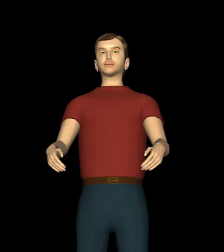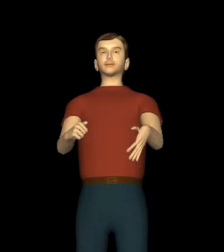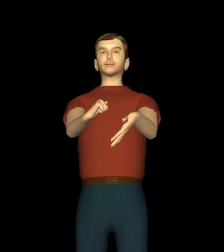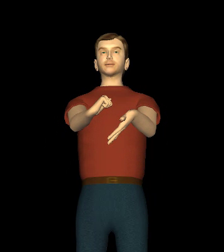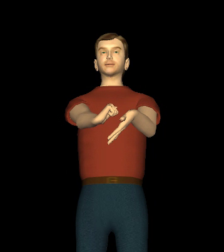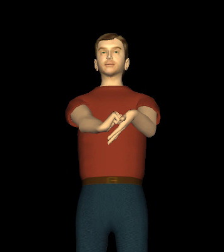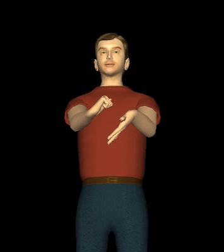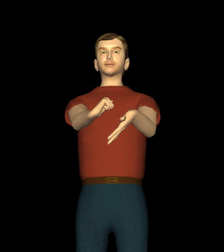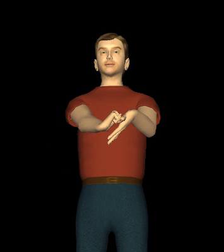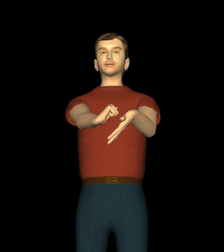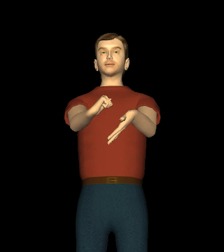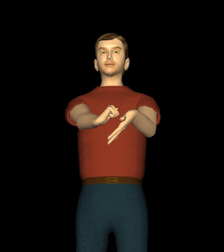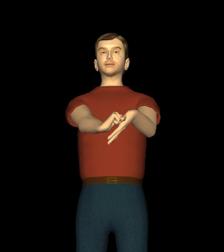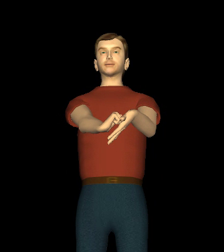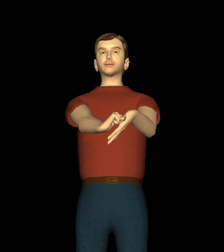شهية